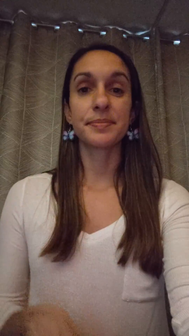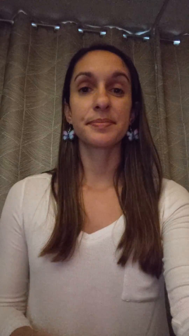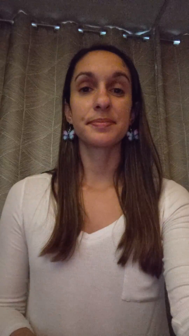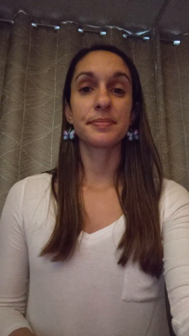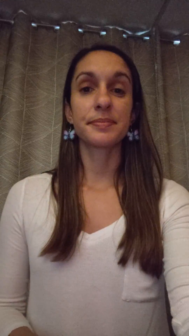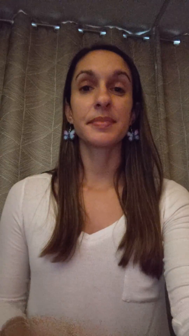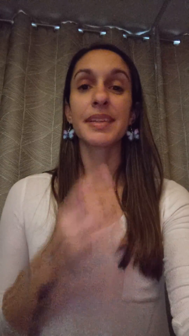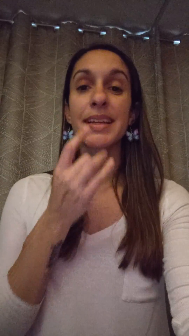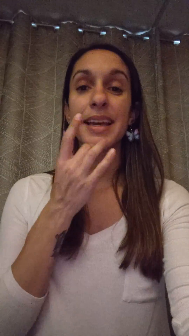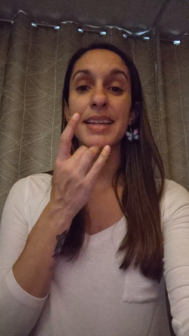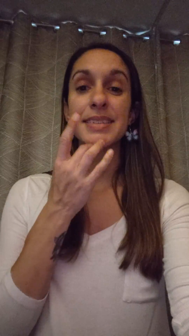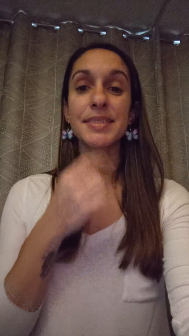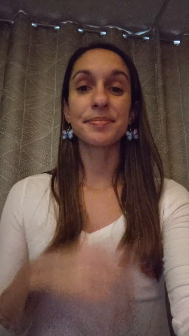light bulb